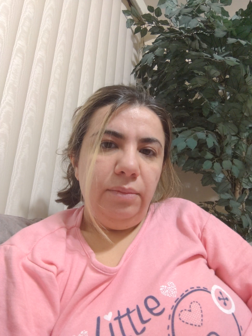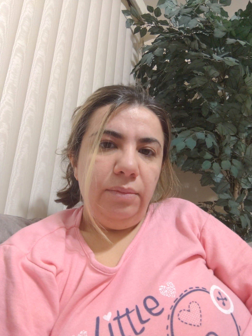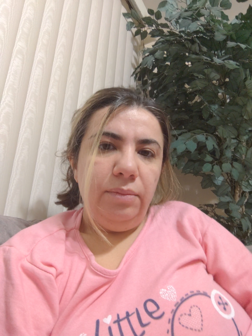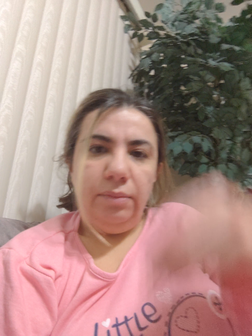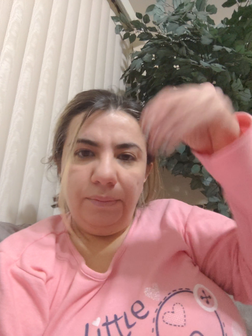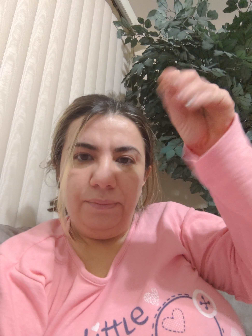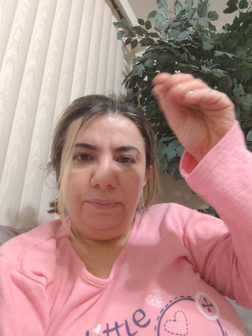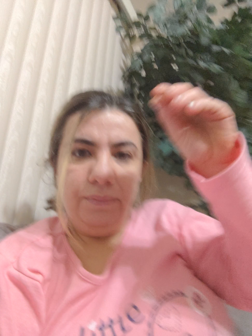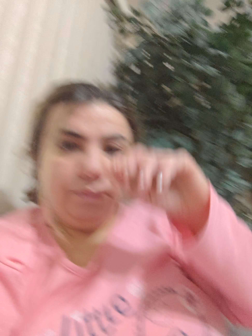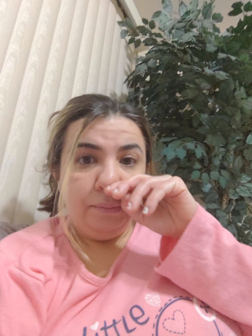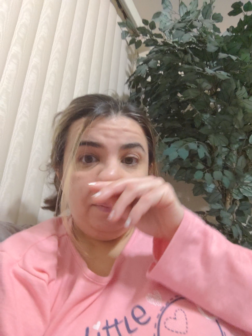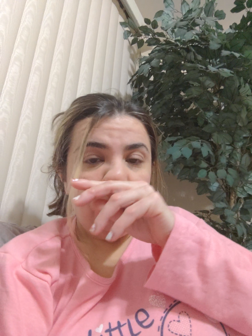store